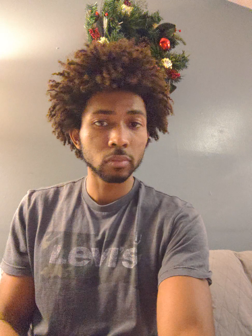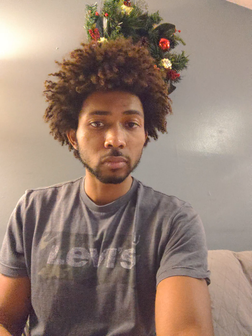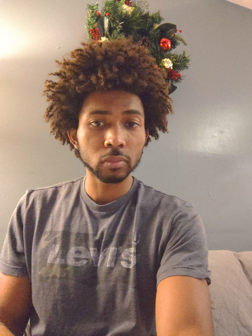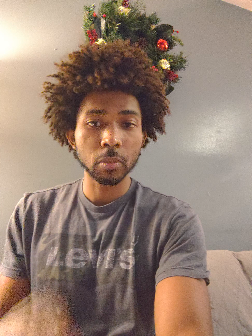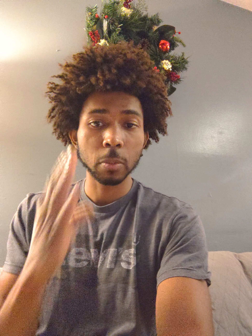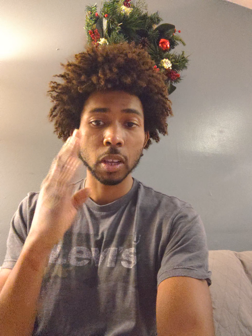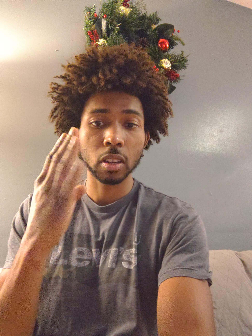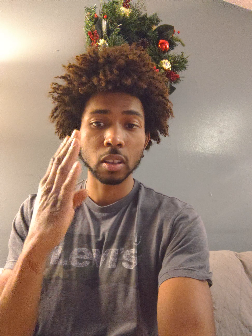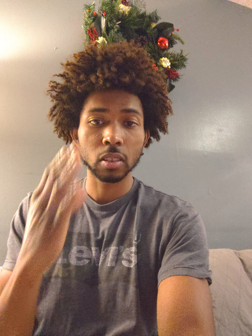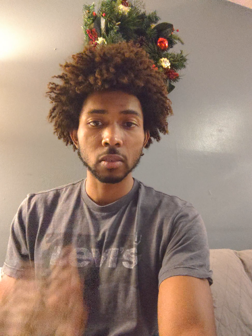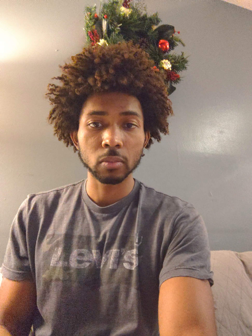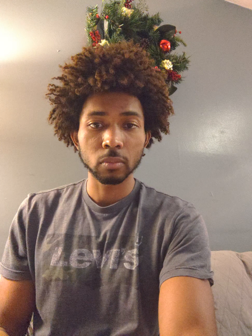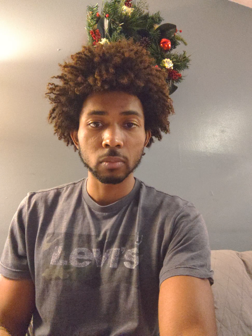blue